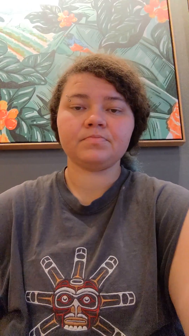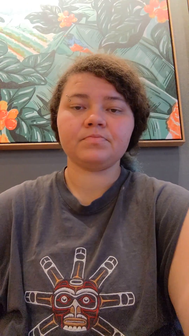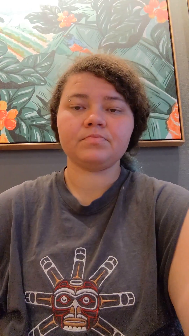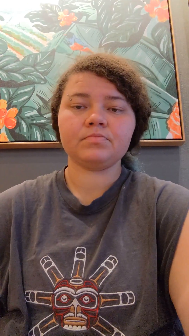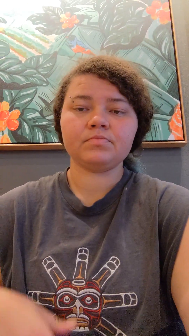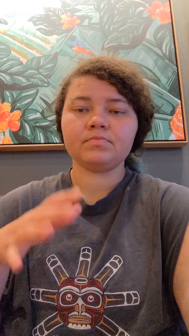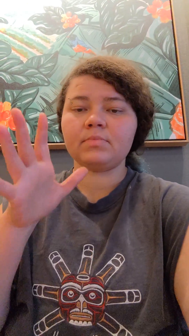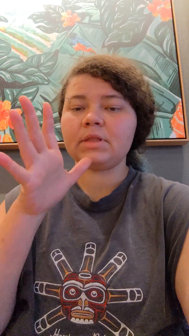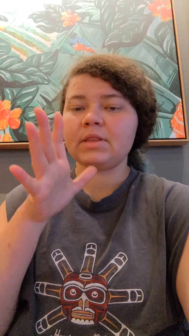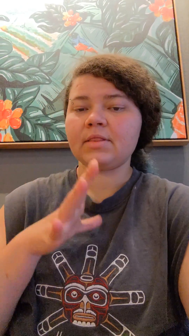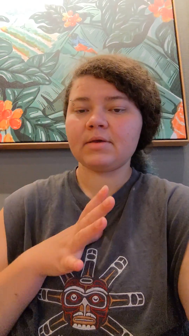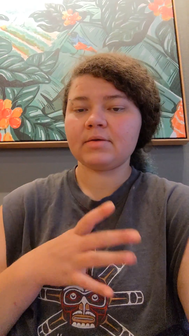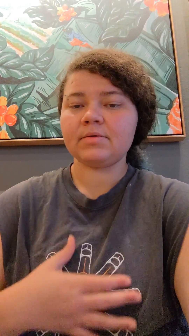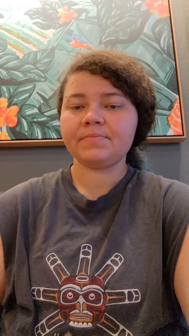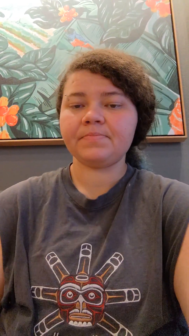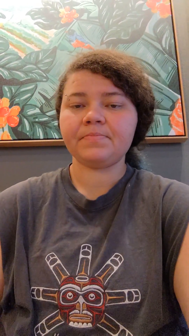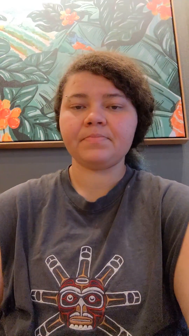lady